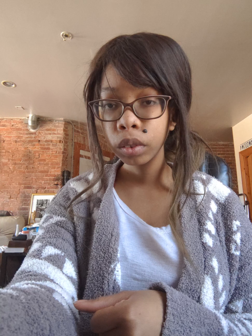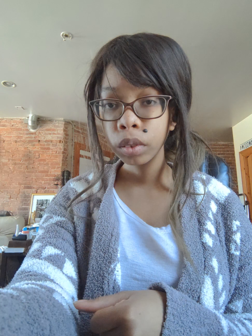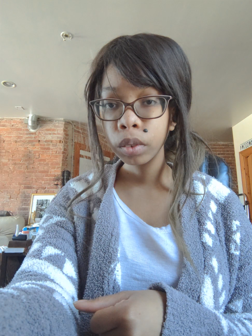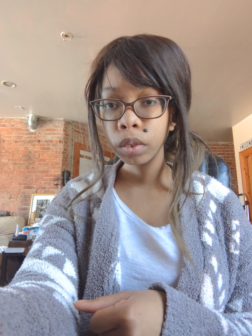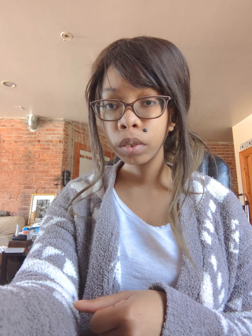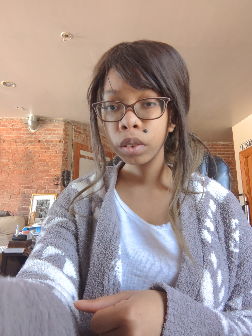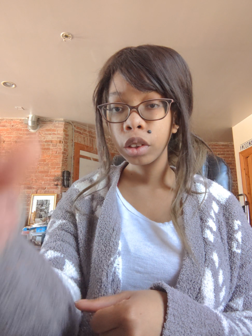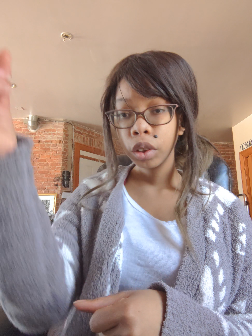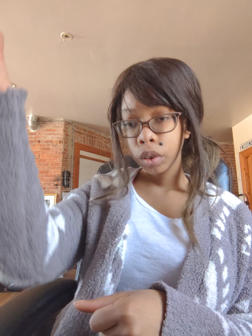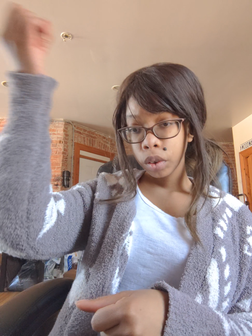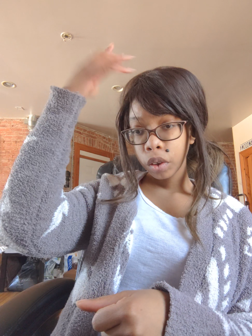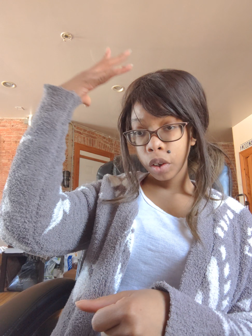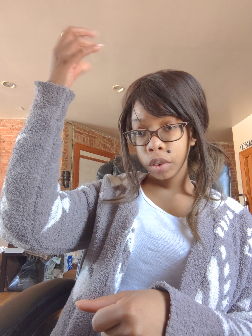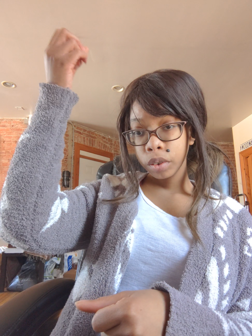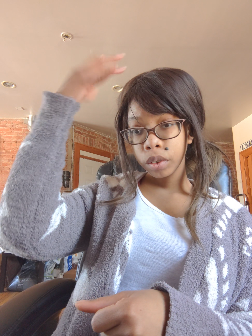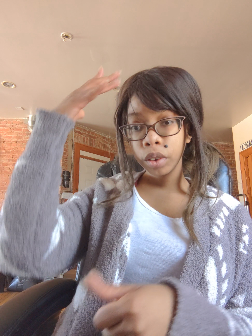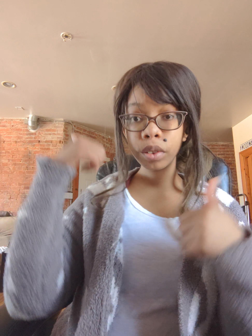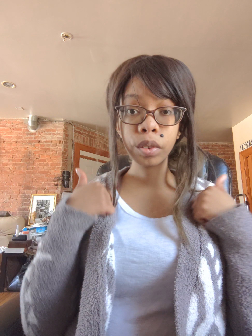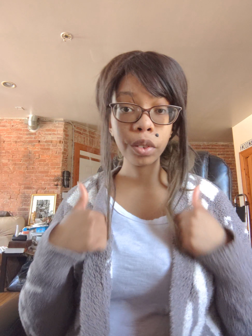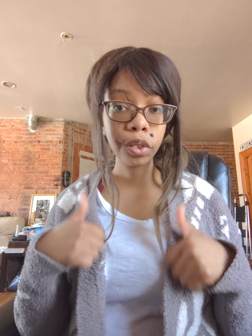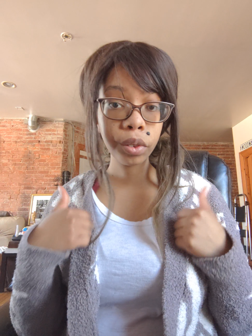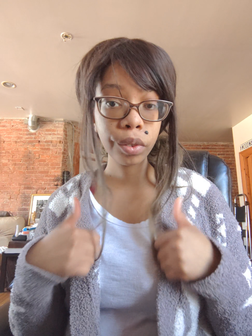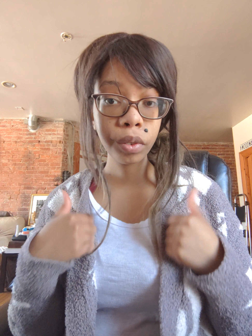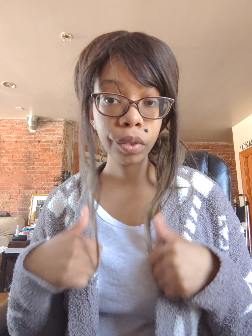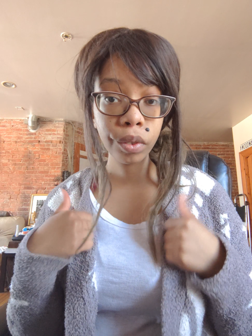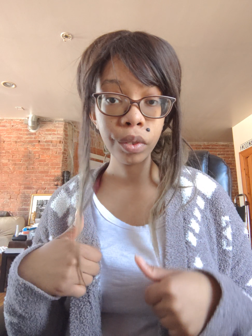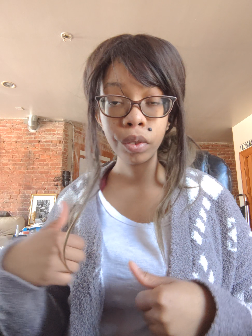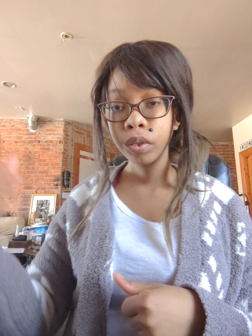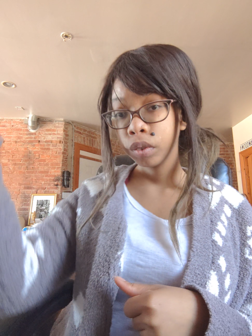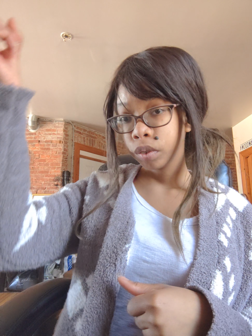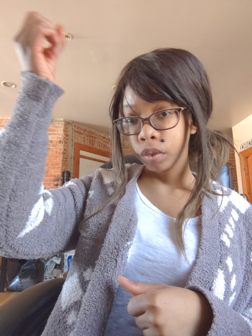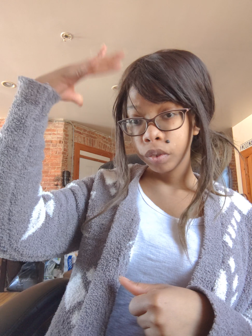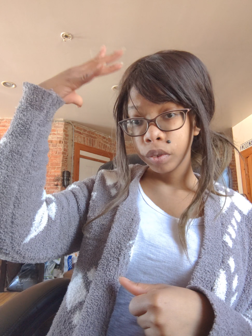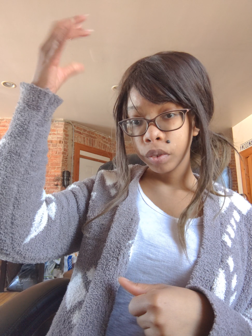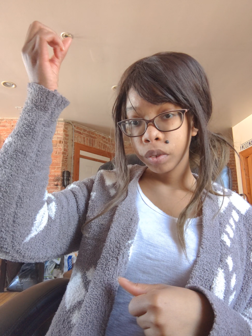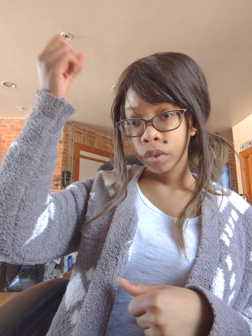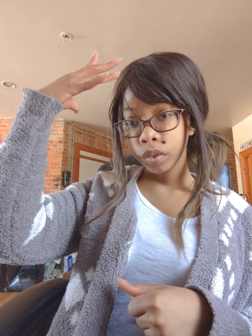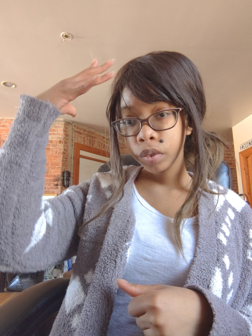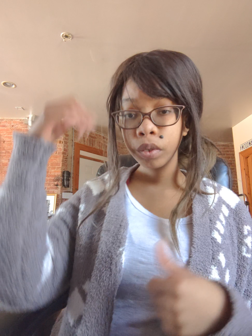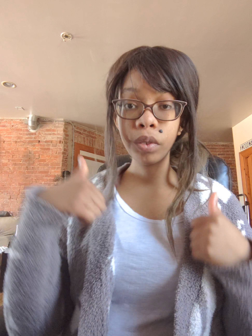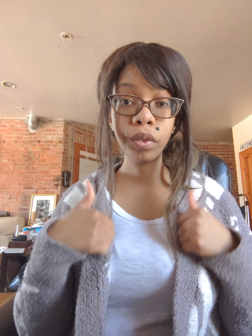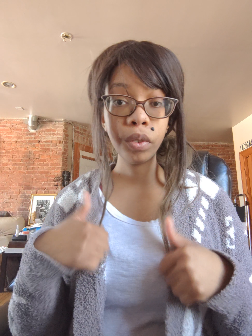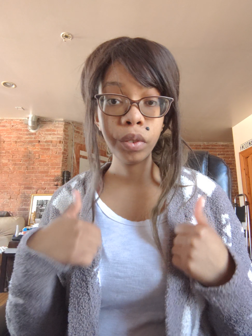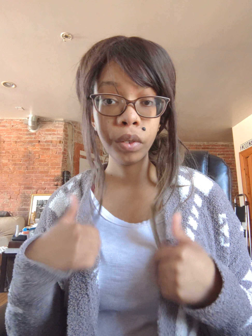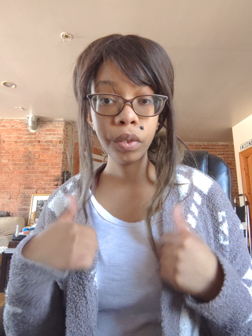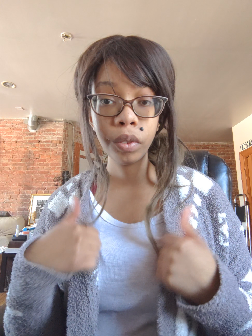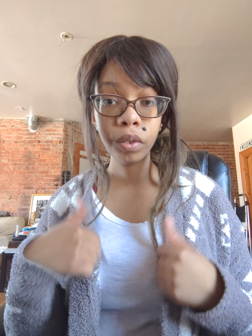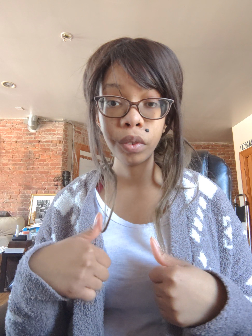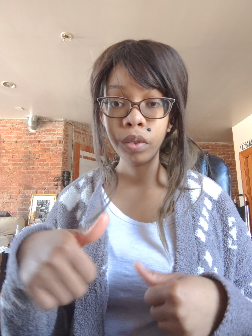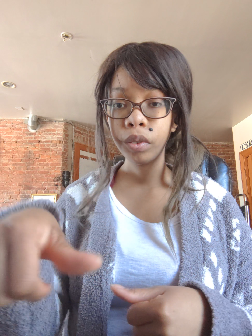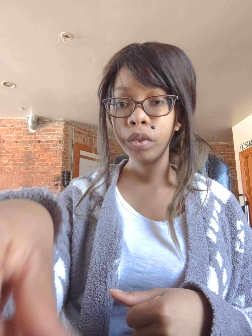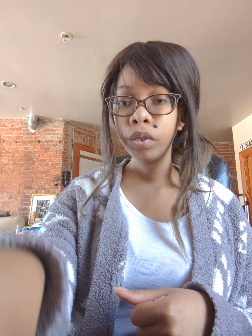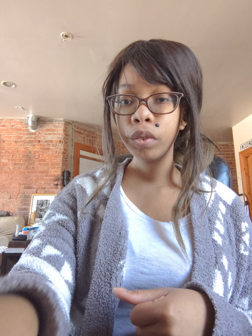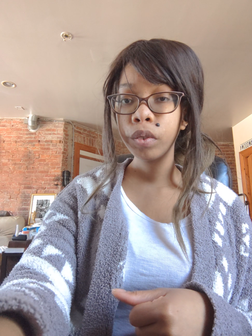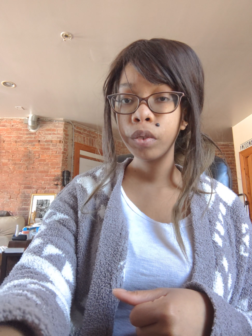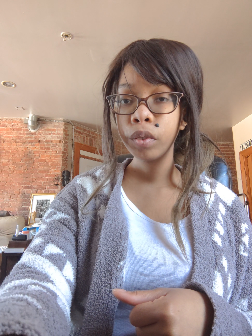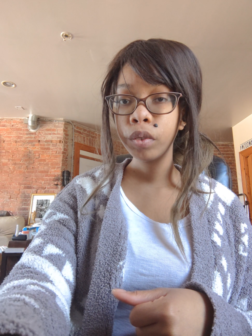shower